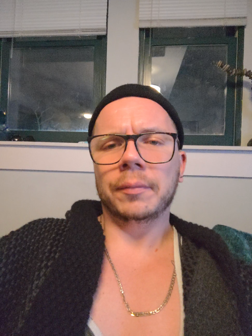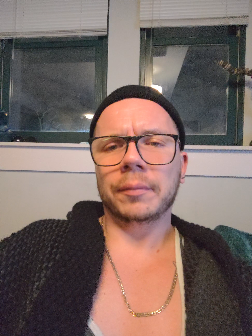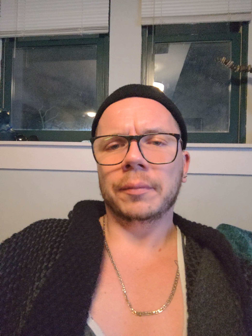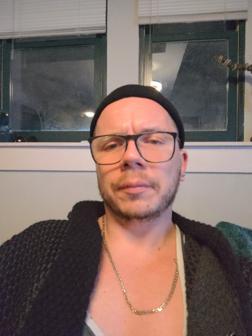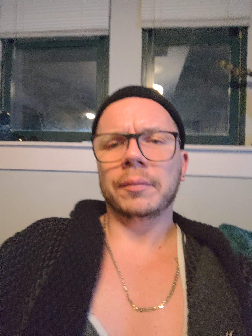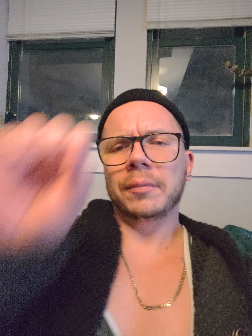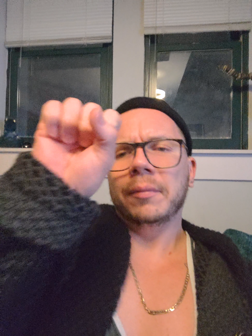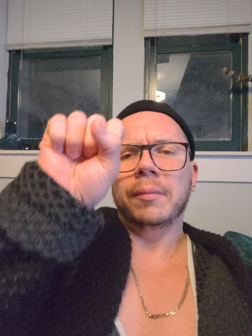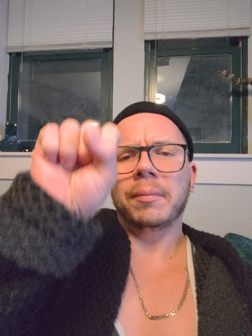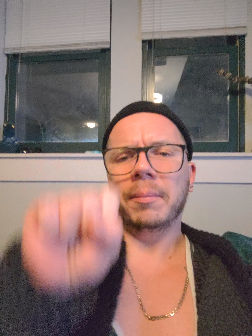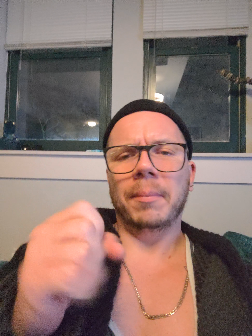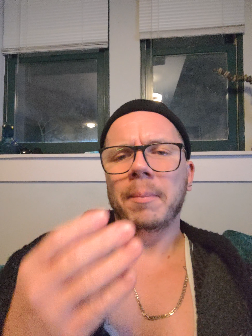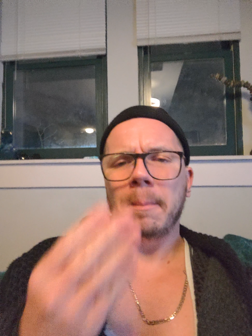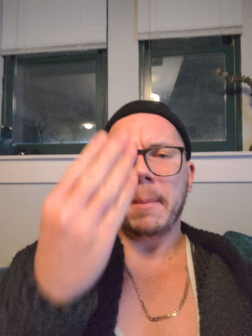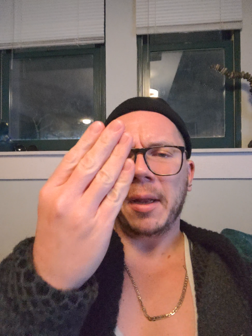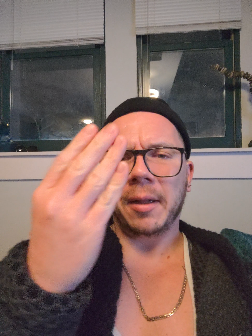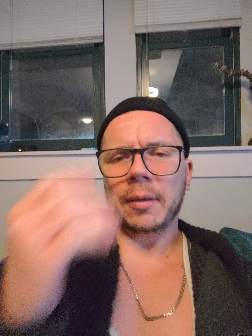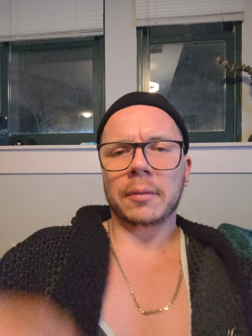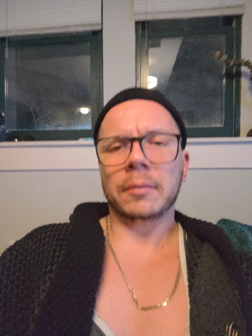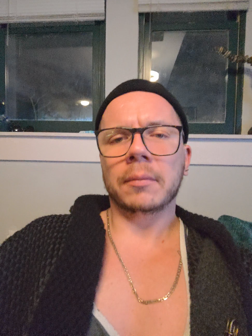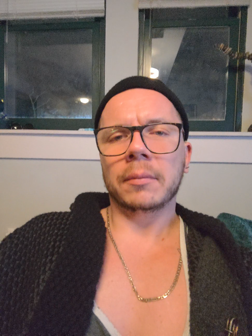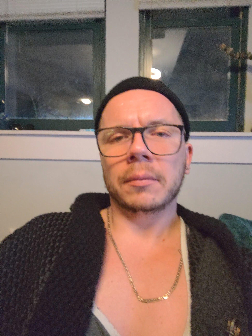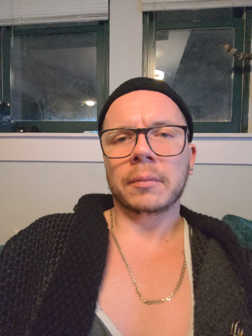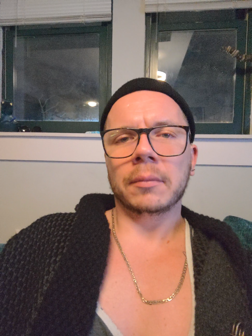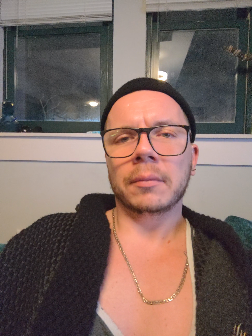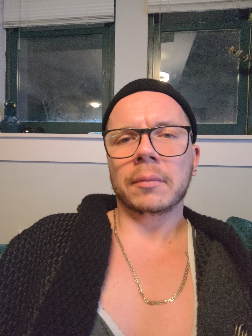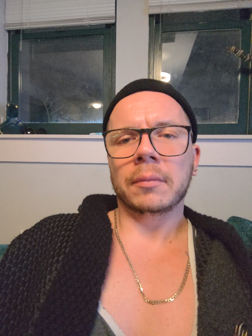mitten